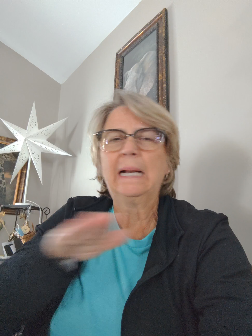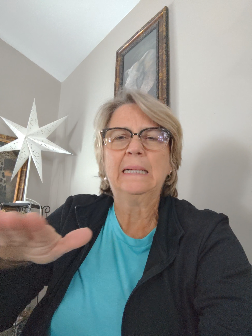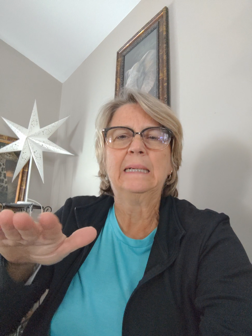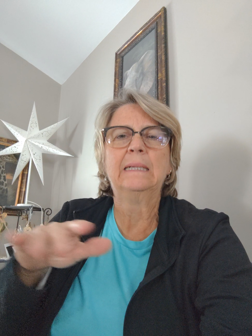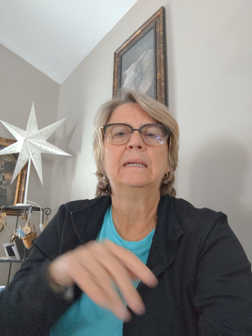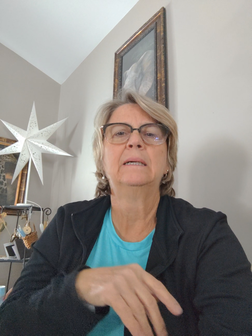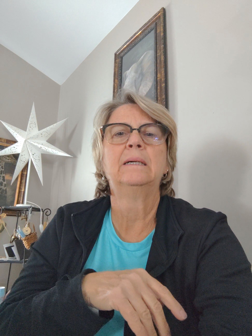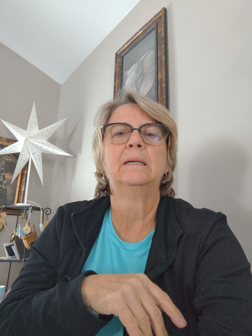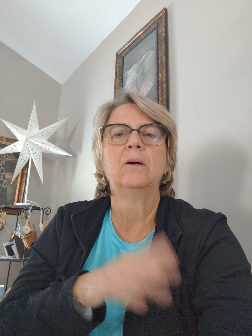clean